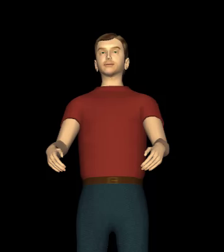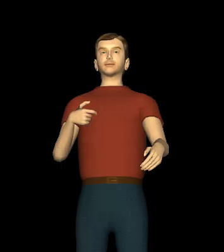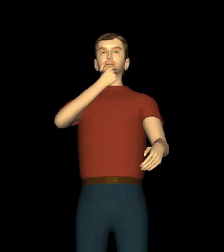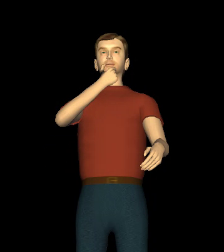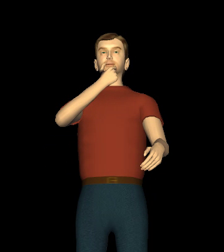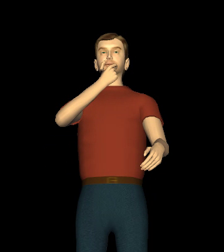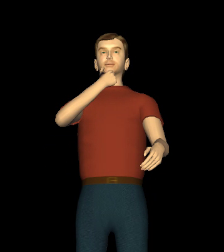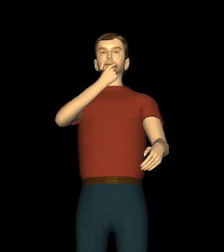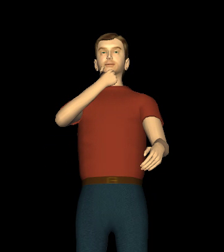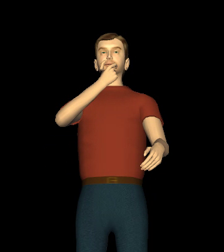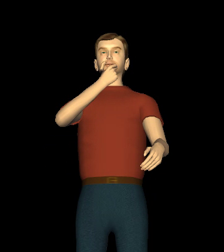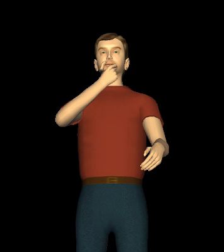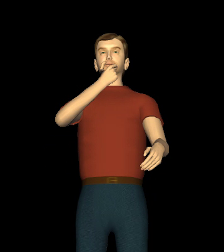إنجليترا